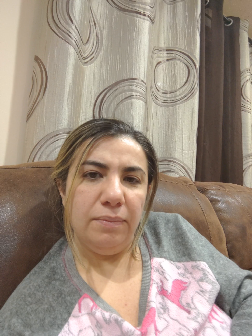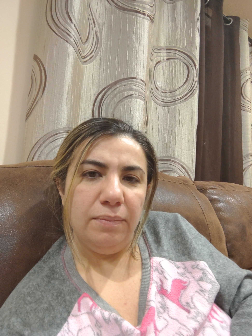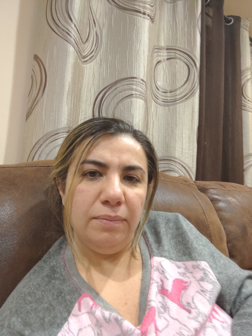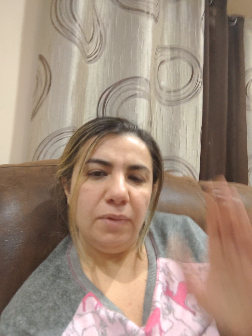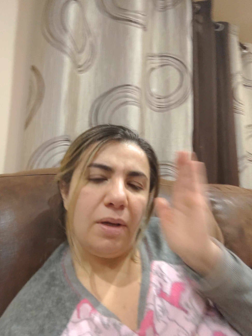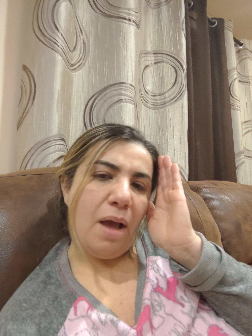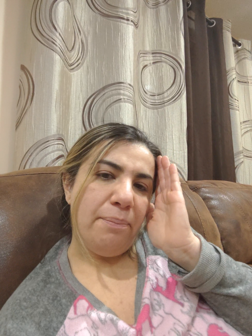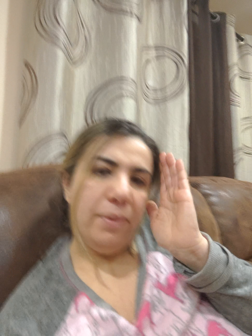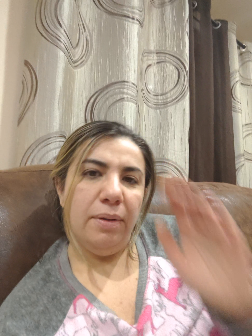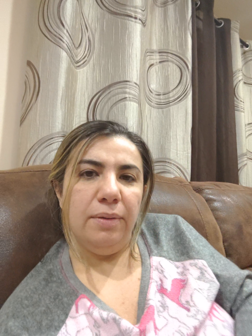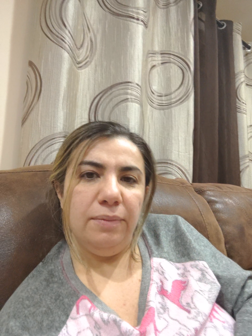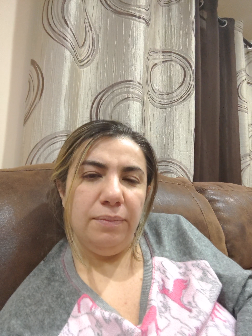bed